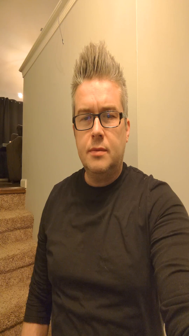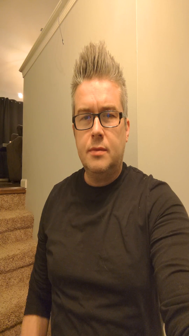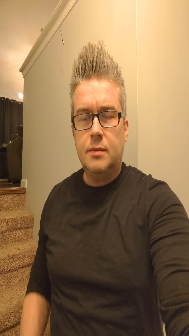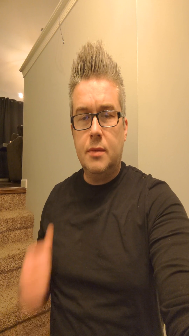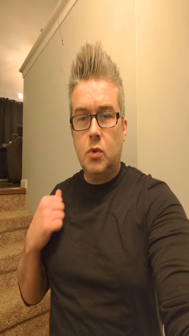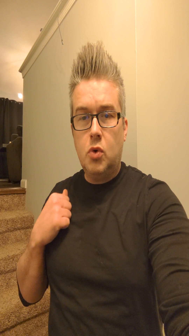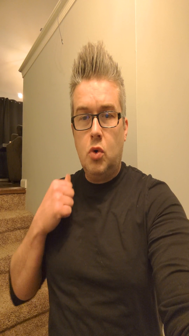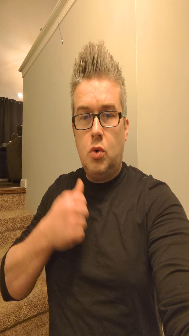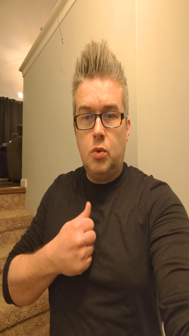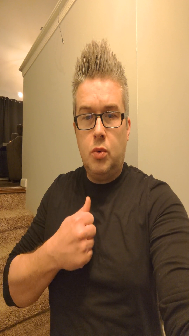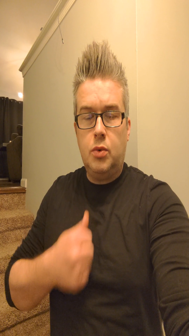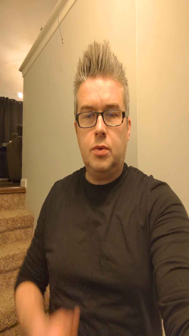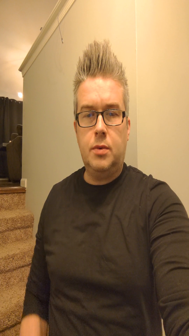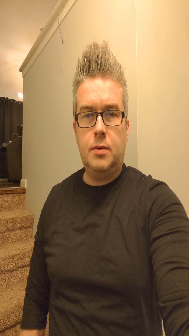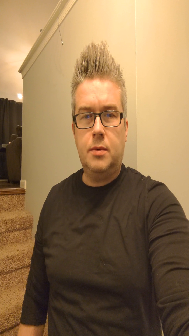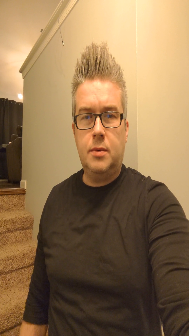jacket